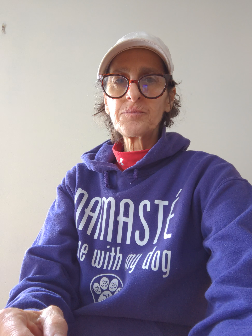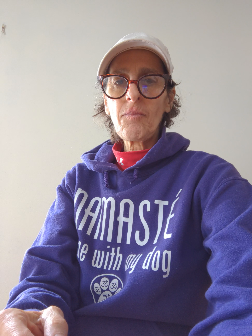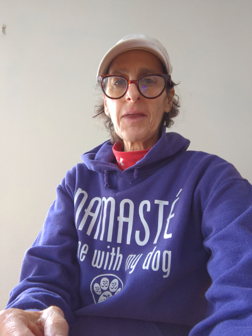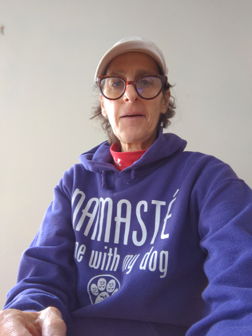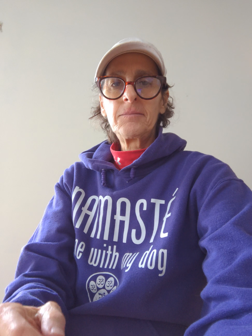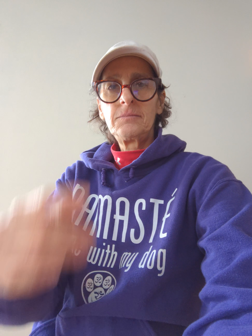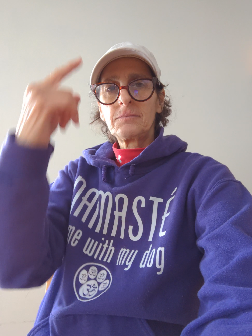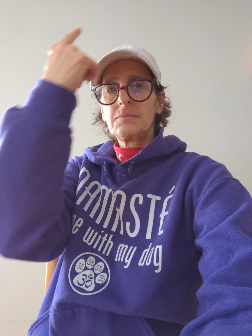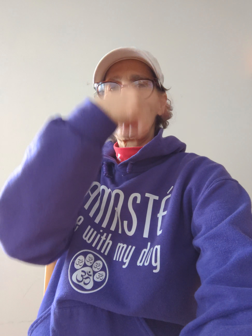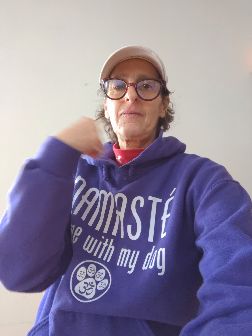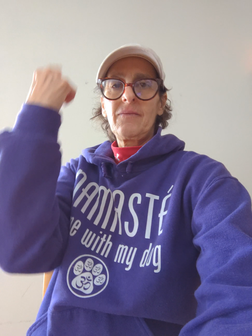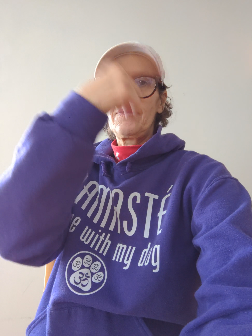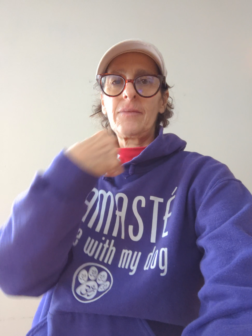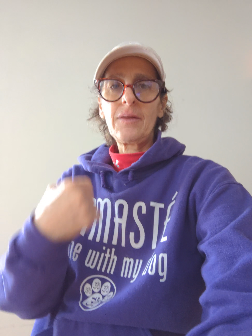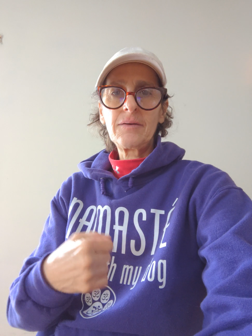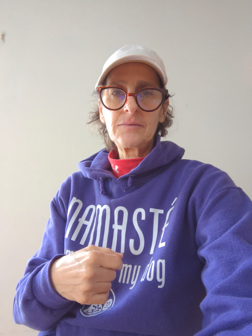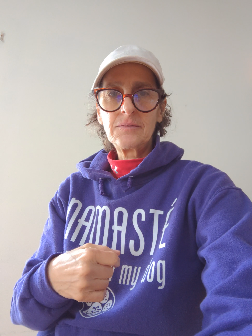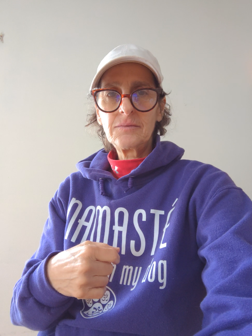face